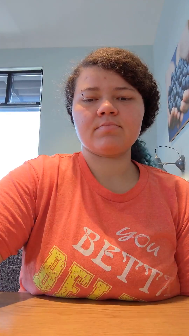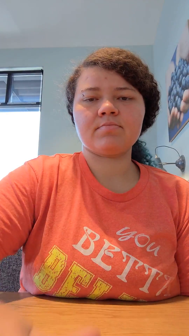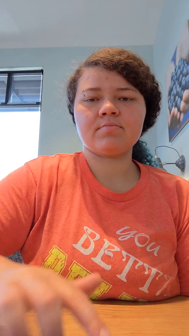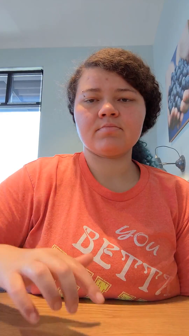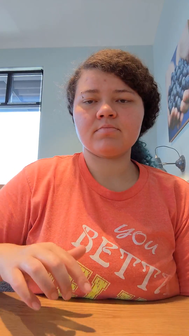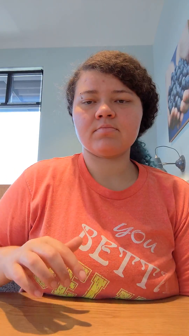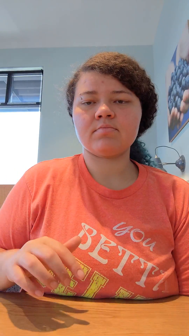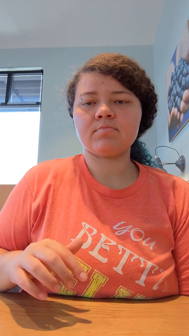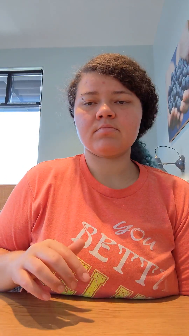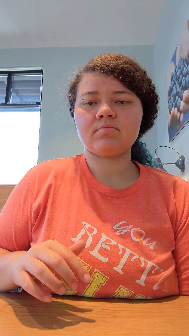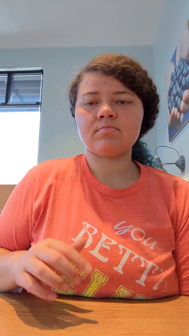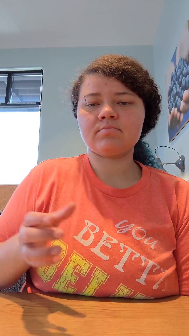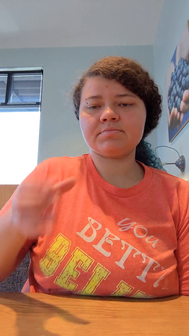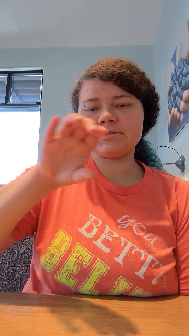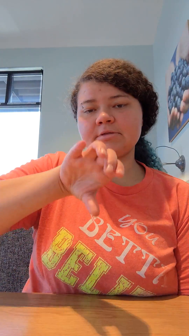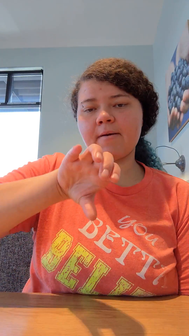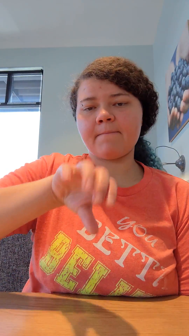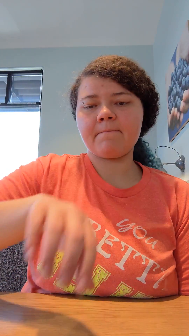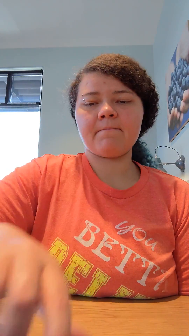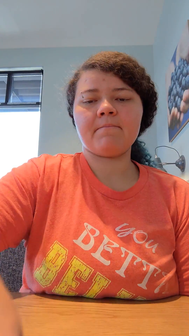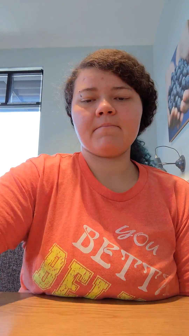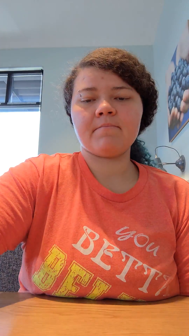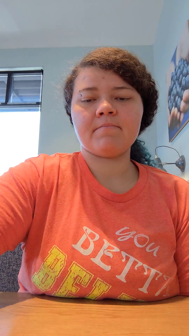dump